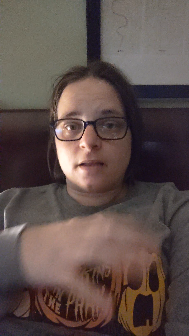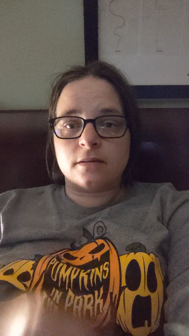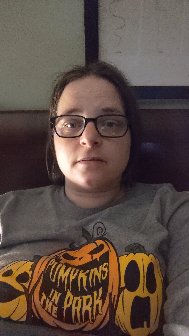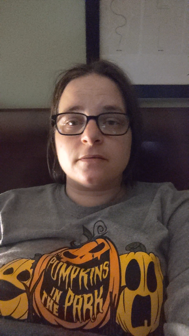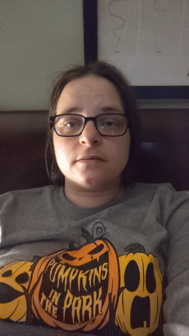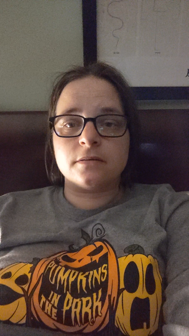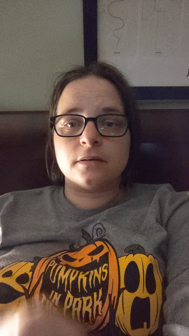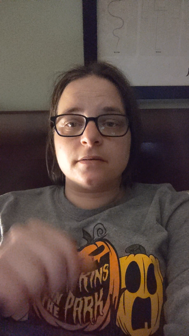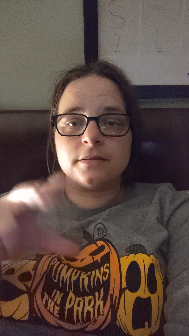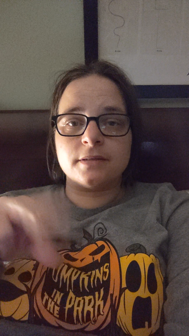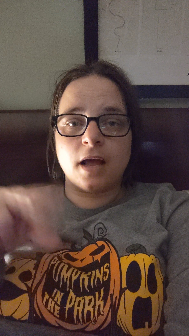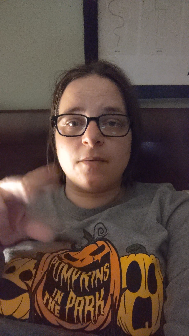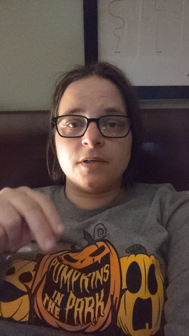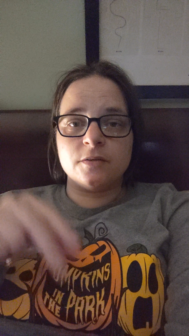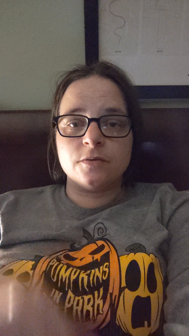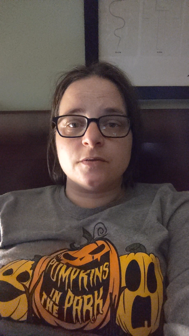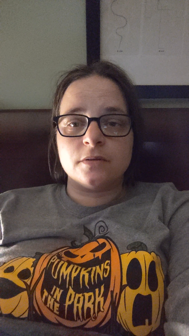diaper